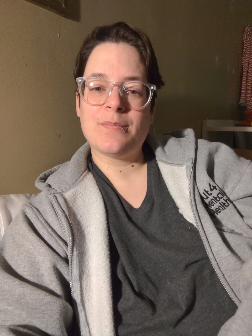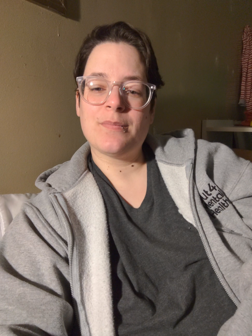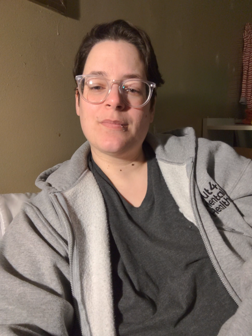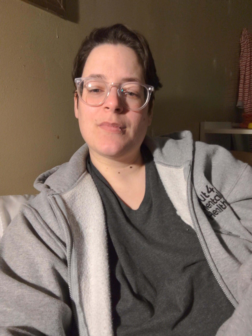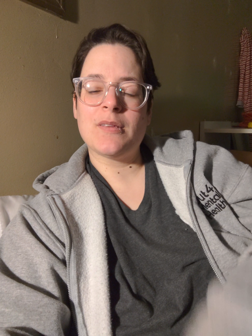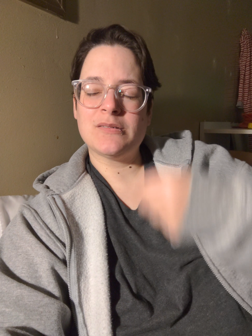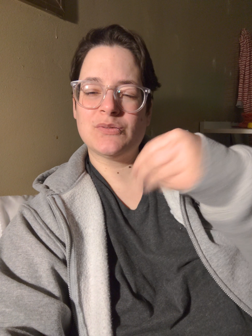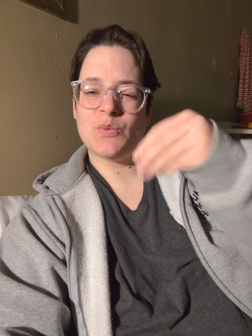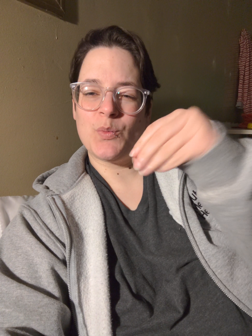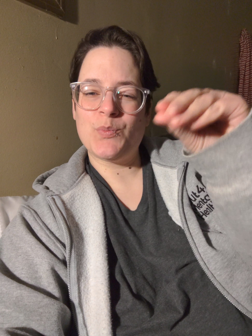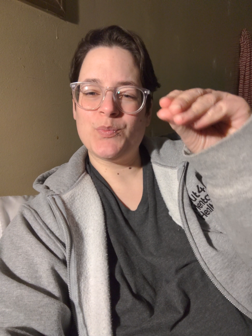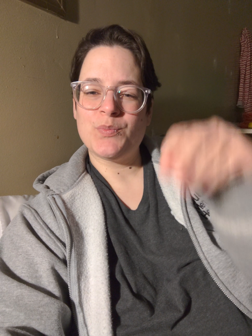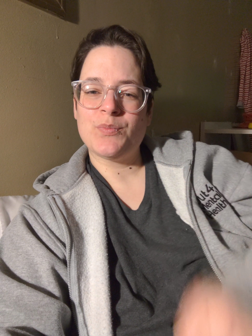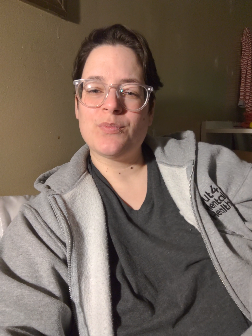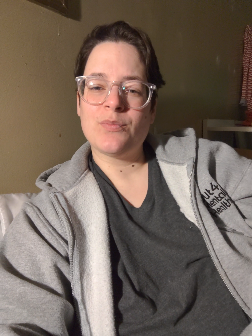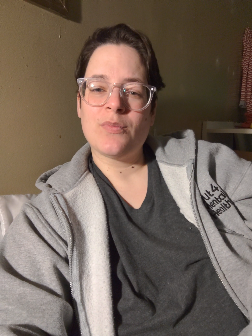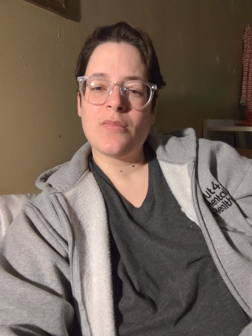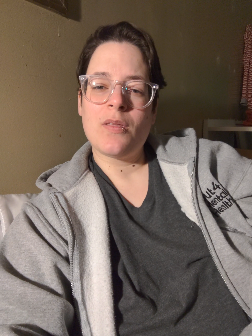store